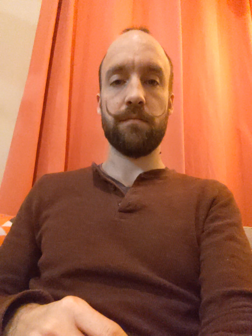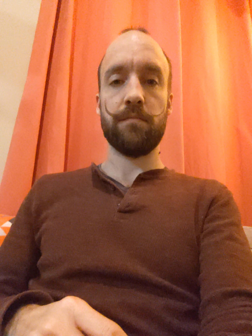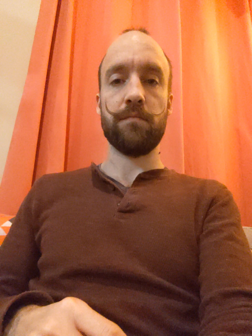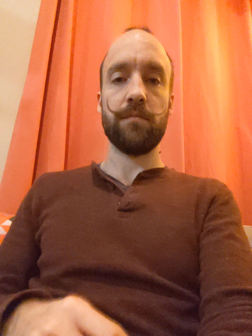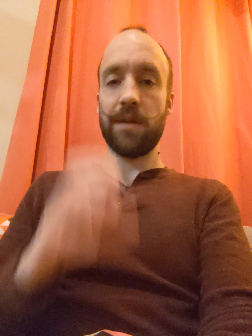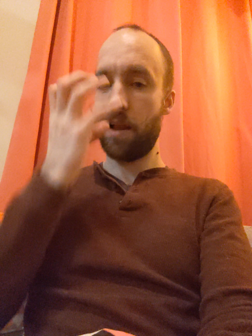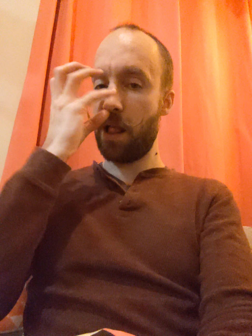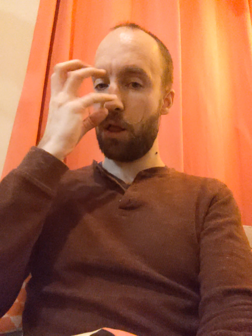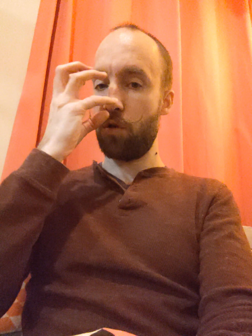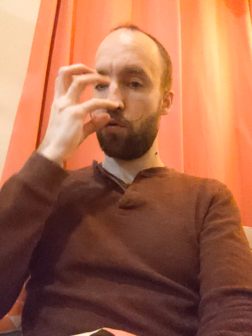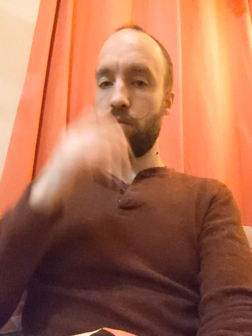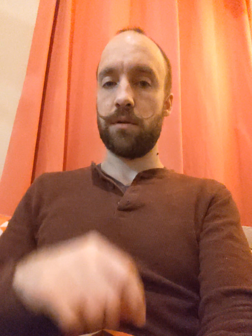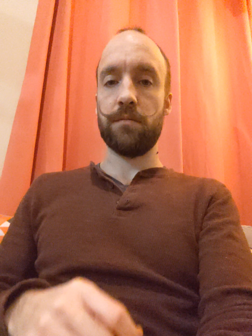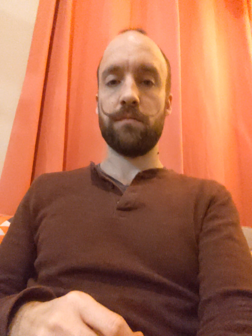clown